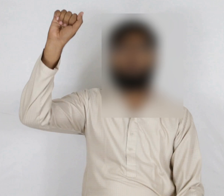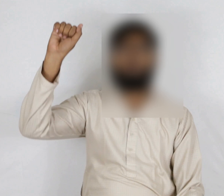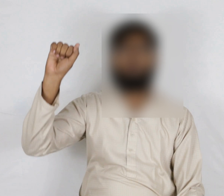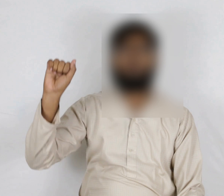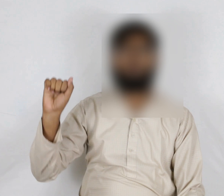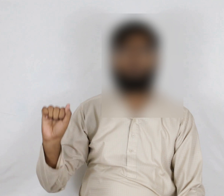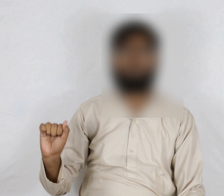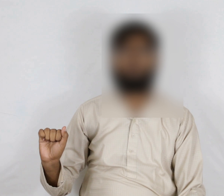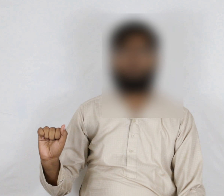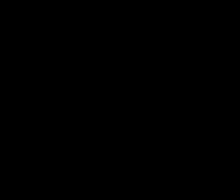آ